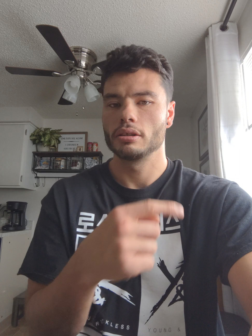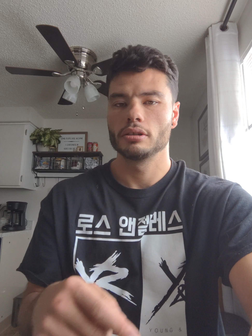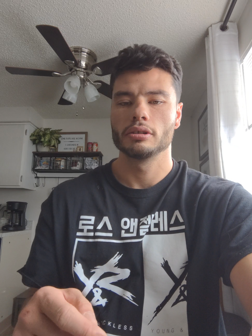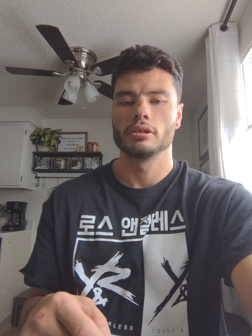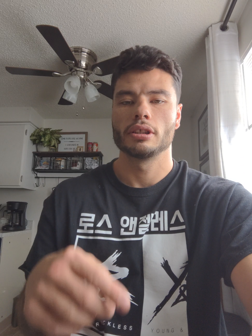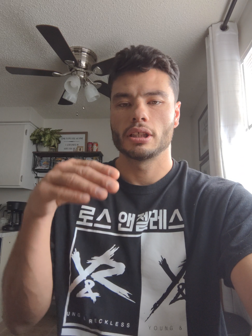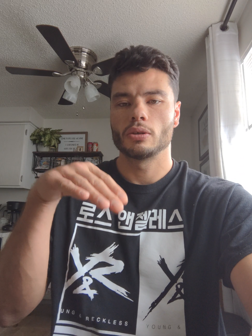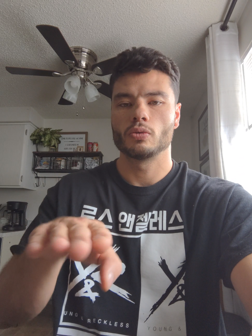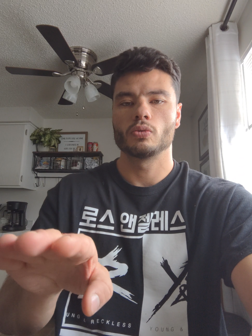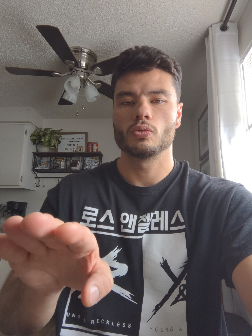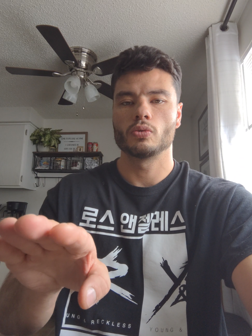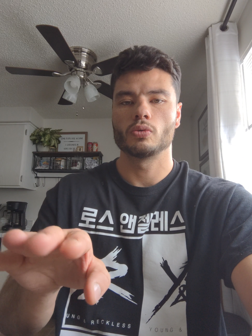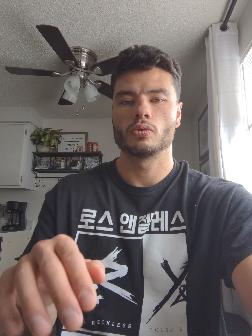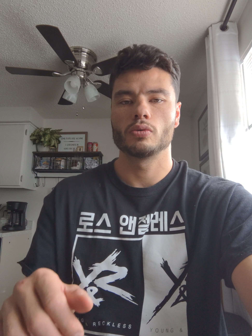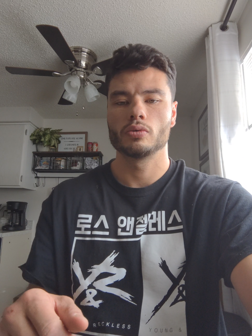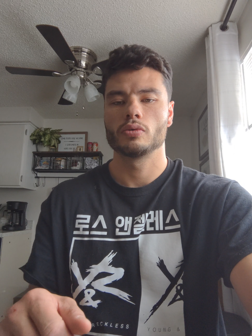into